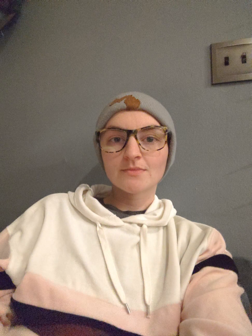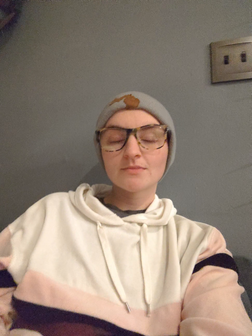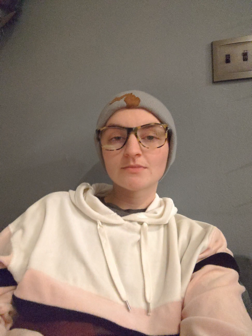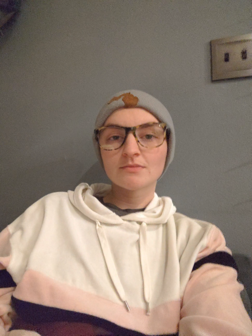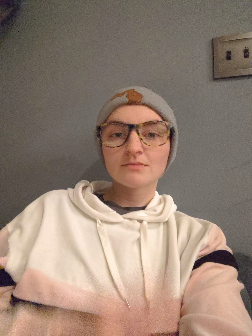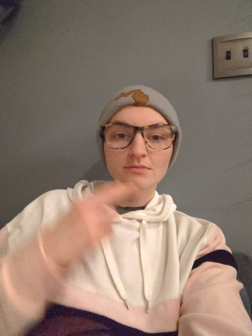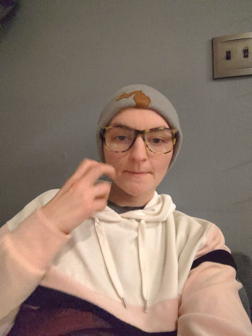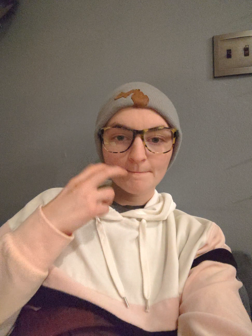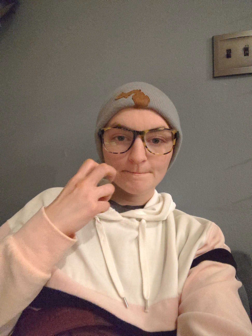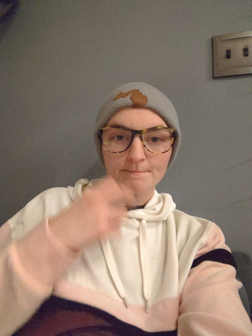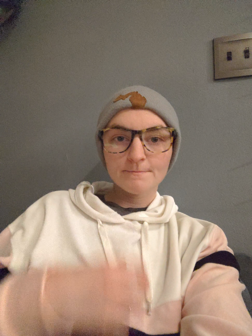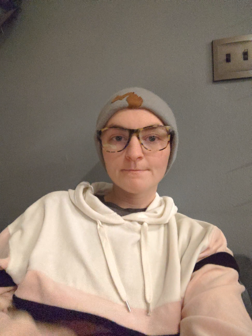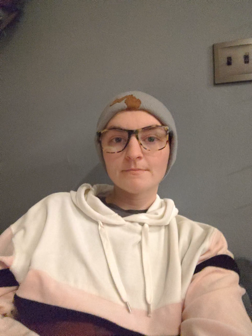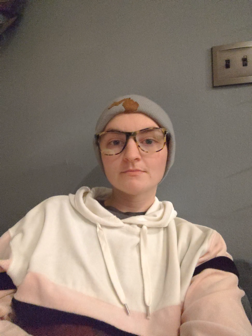gum